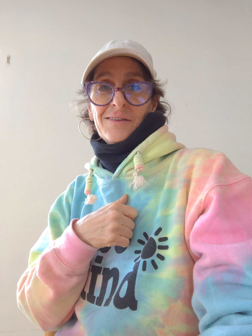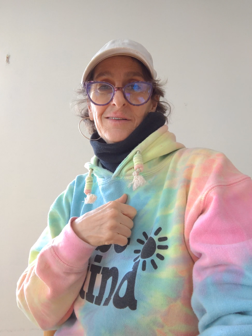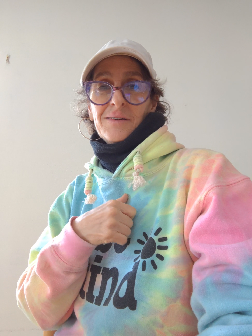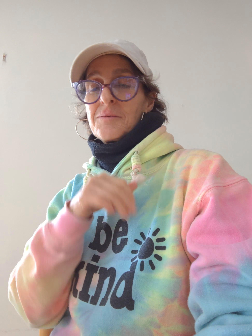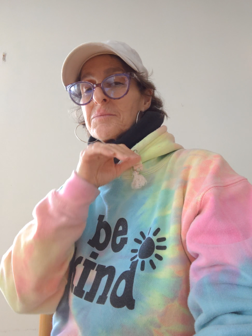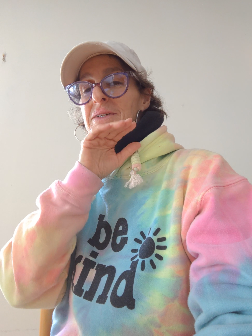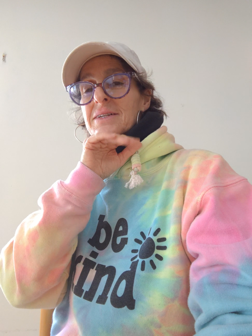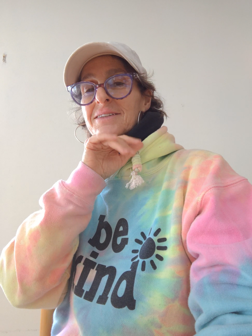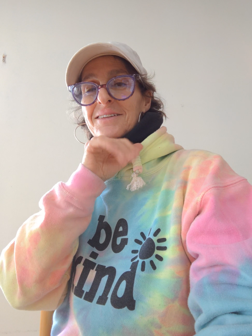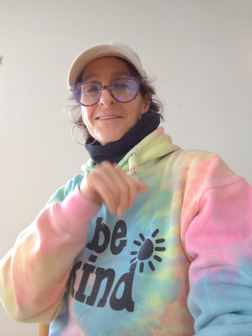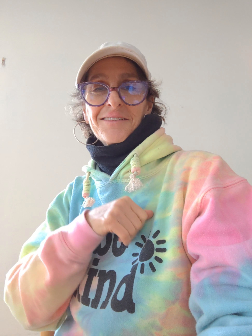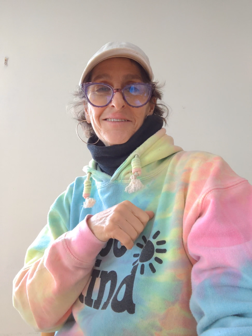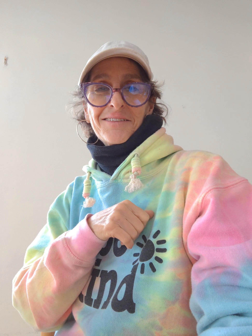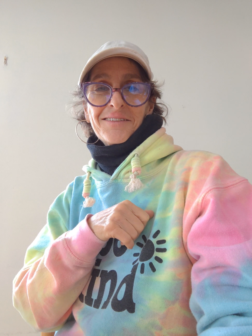pig